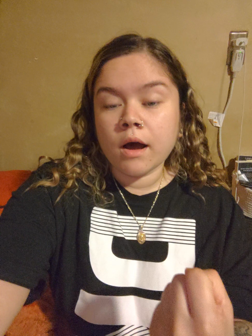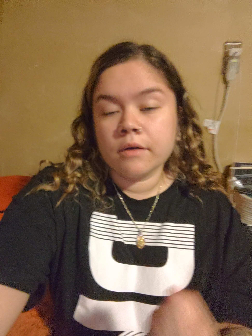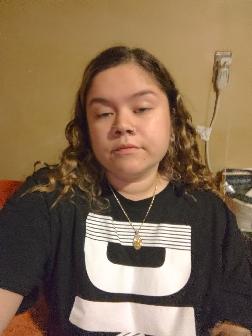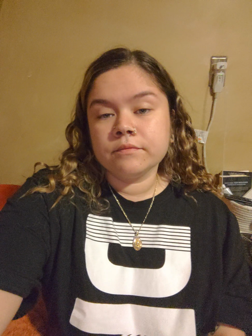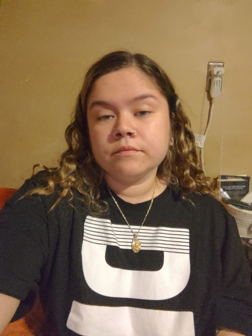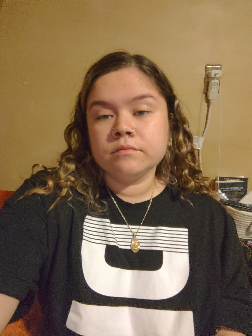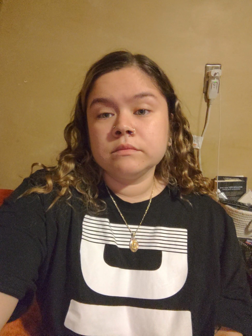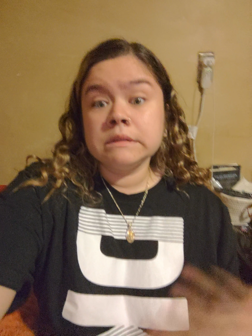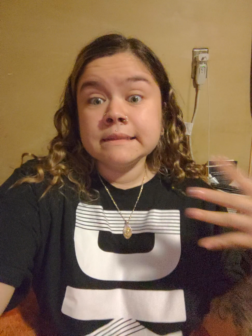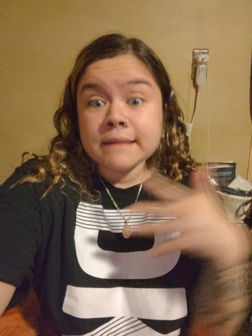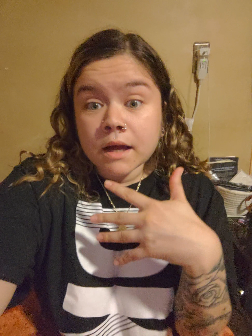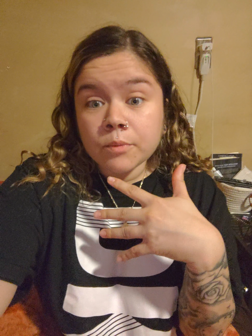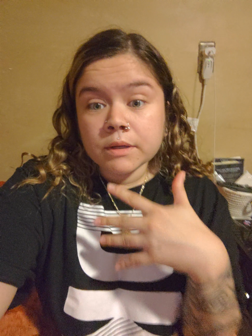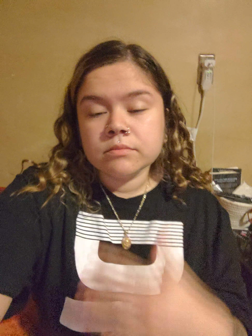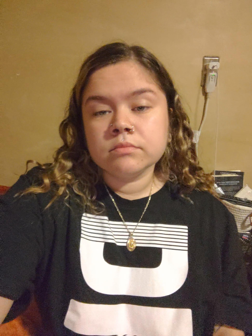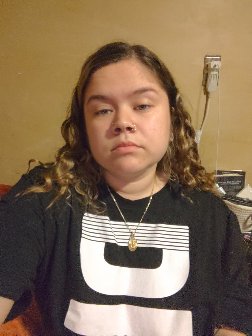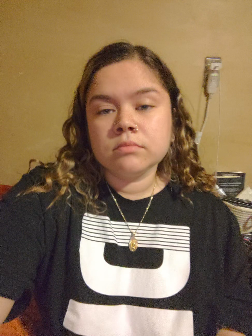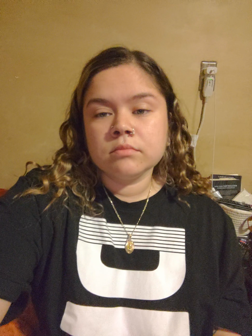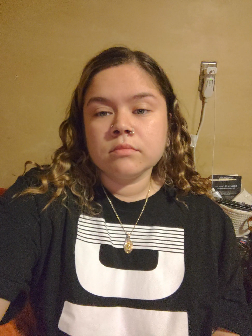scared